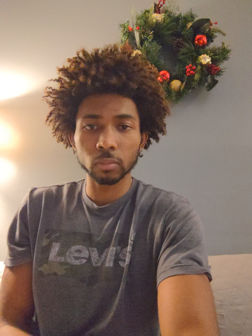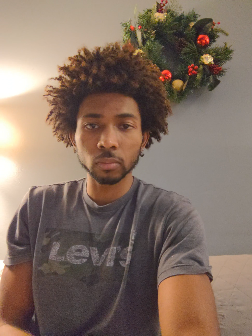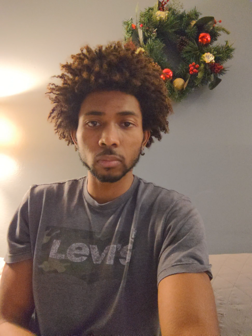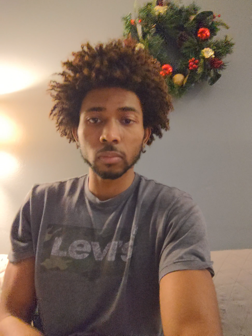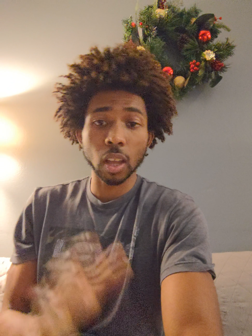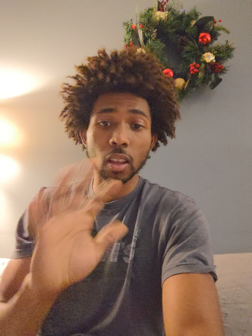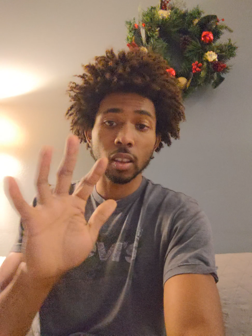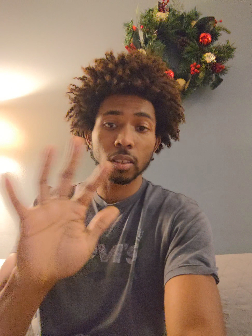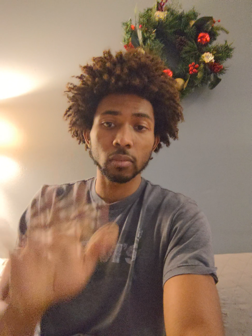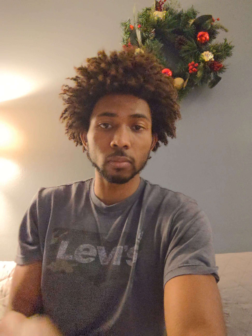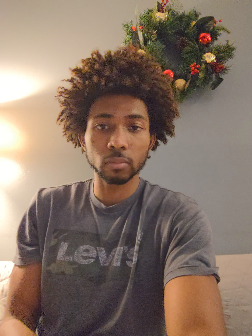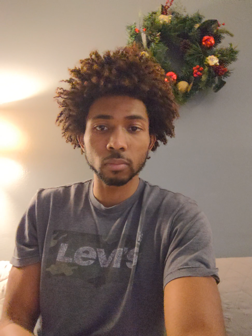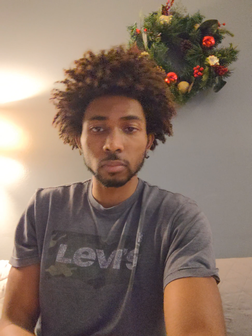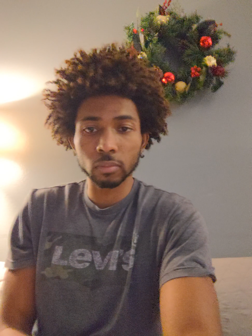hello